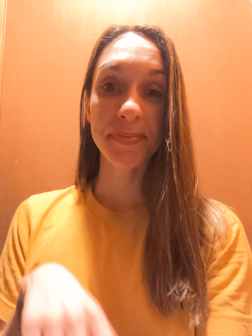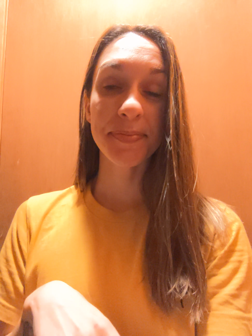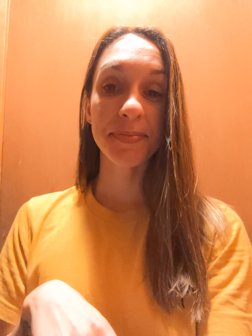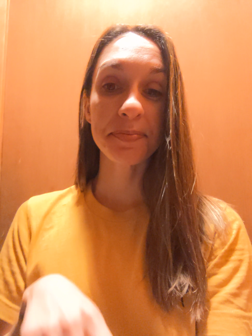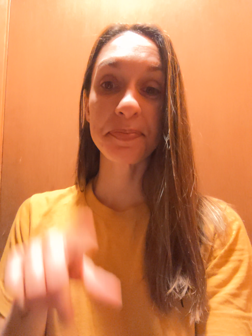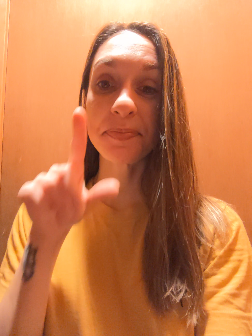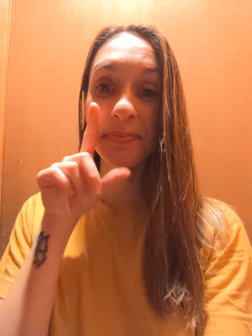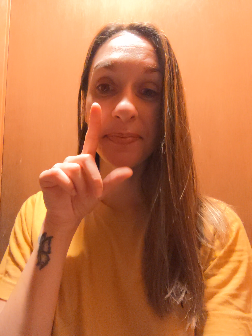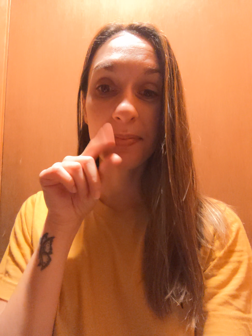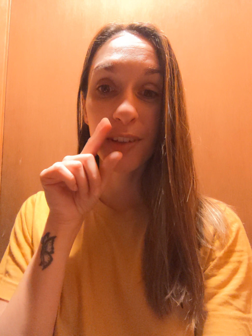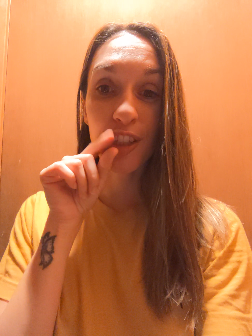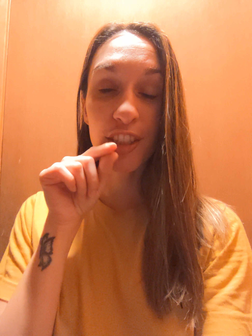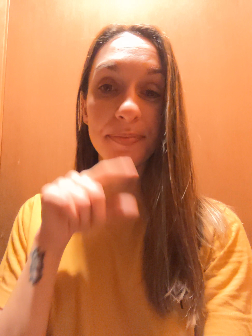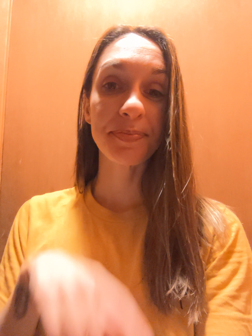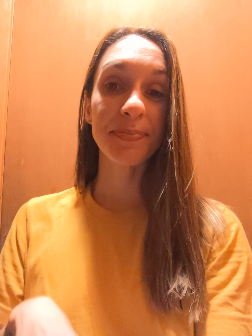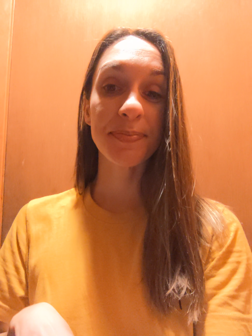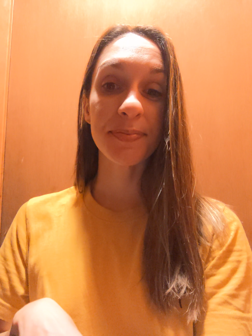bird